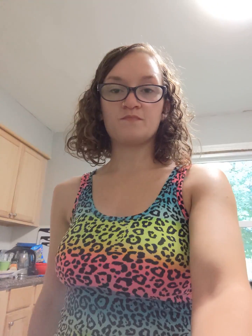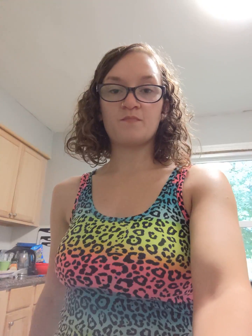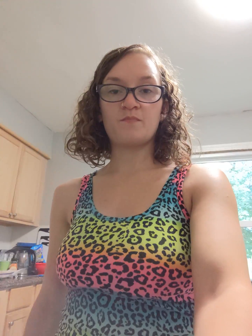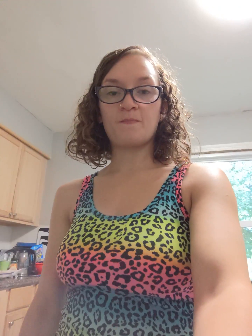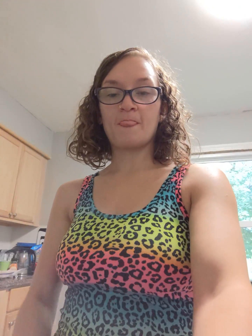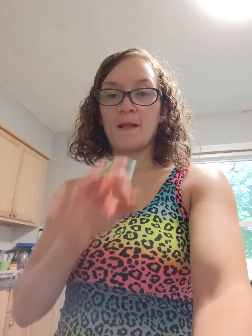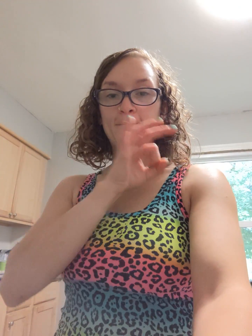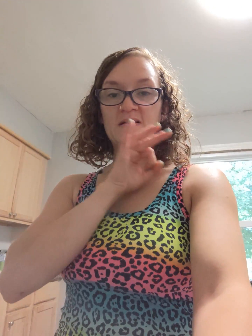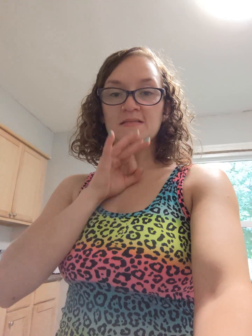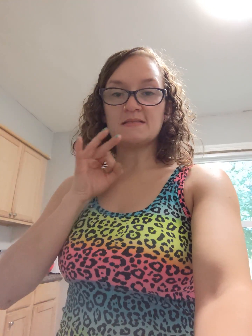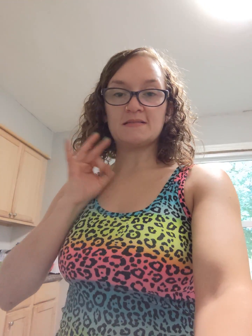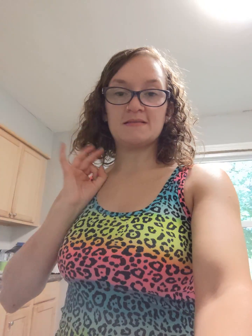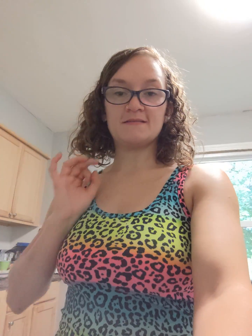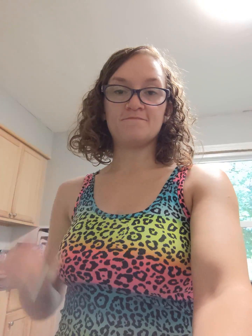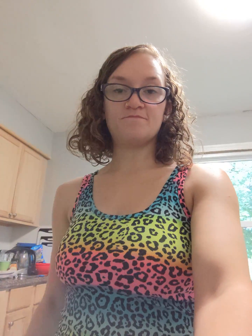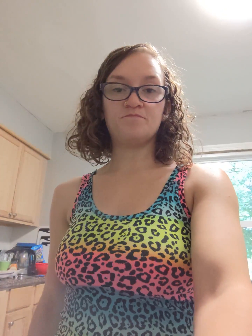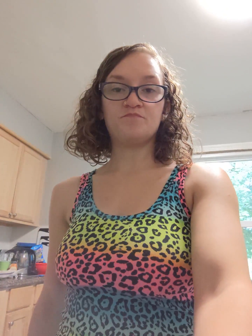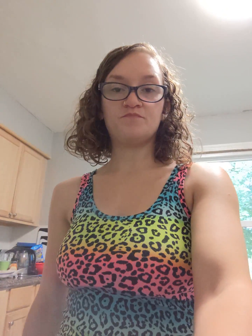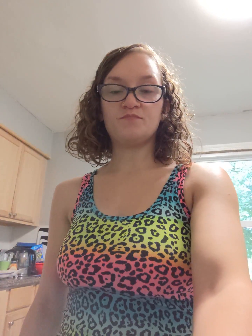beads